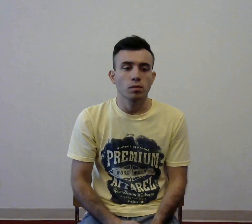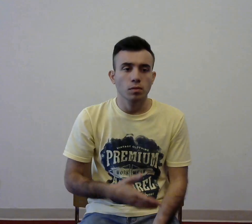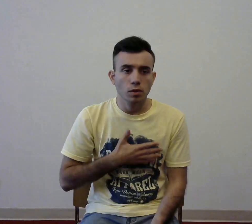mən